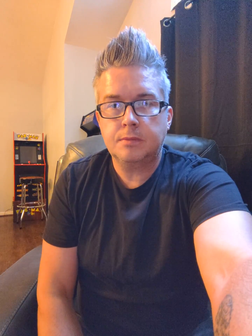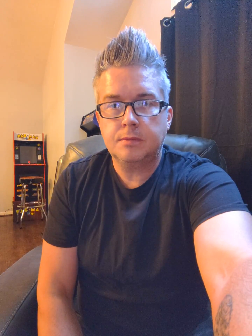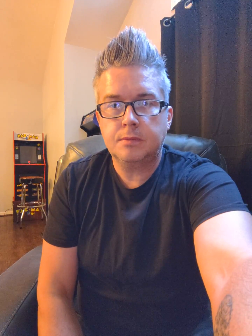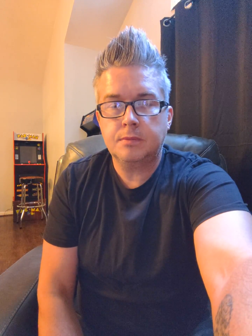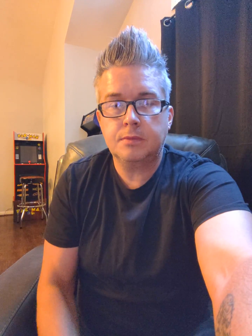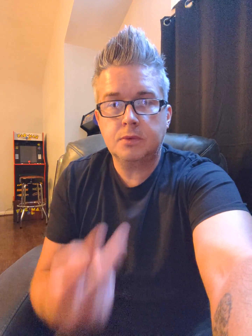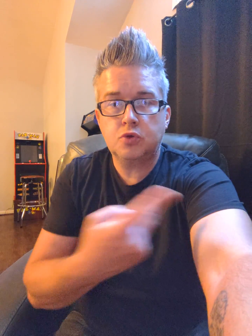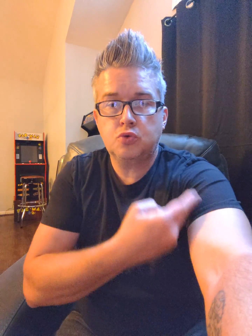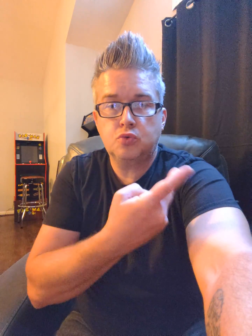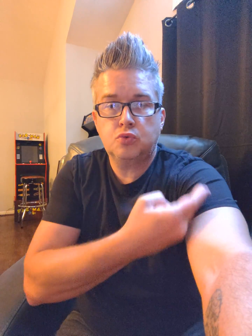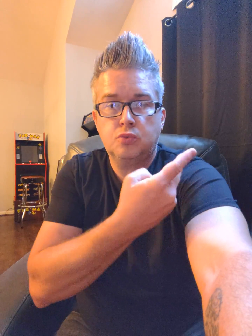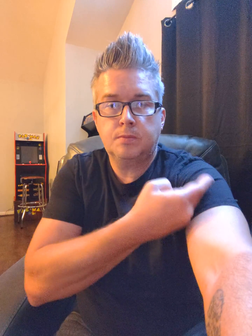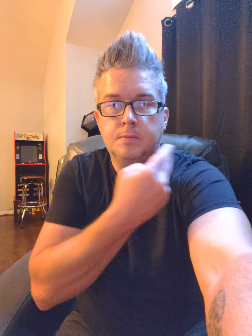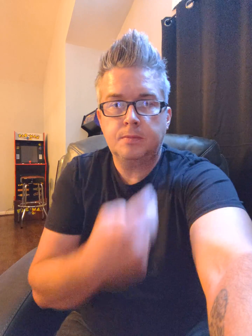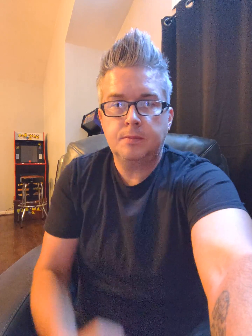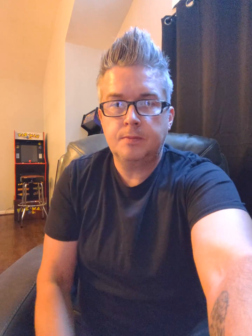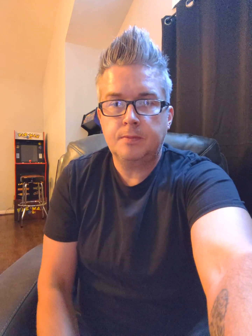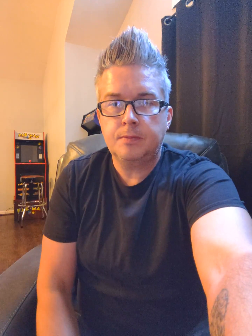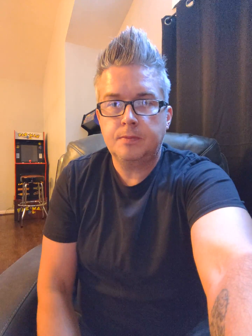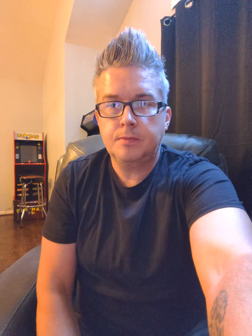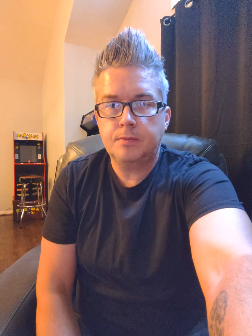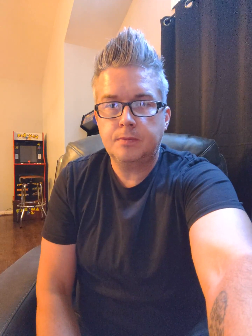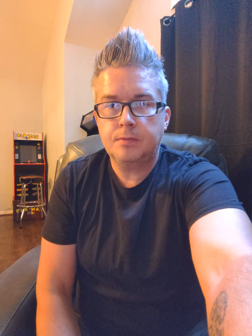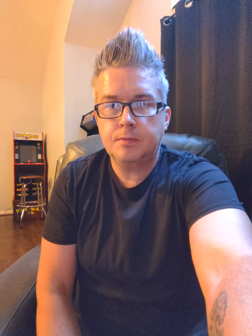sheep